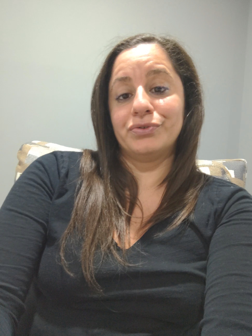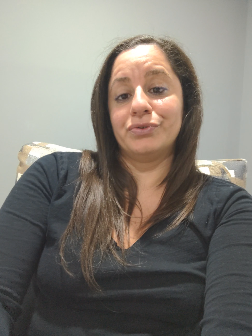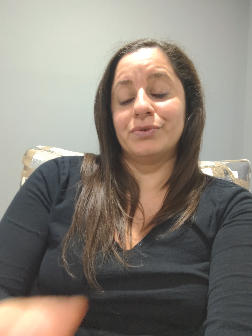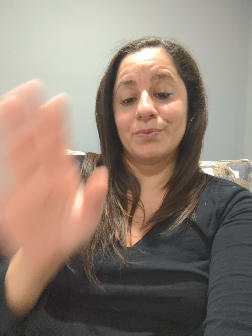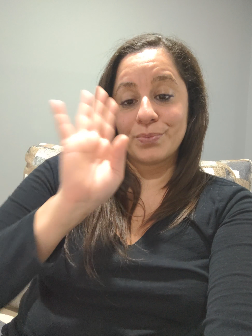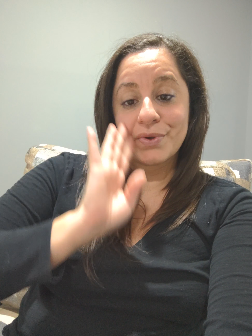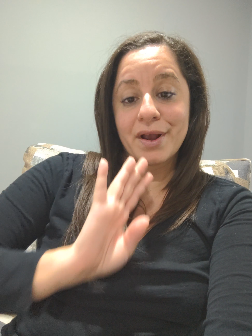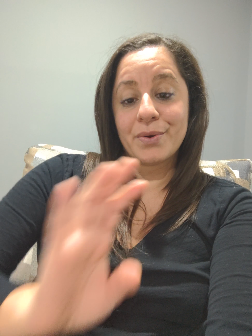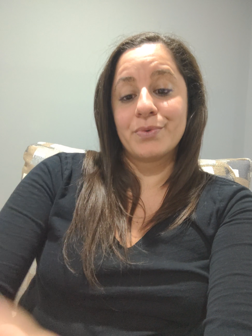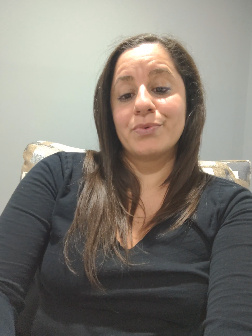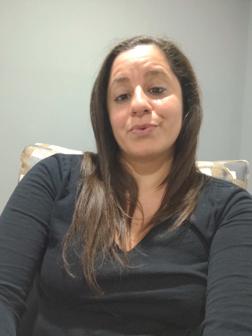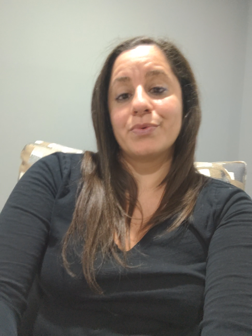brown